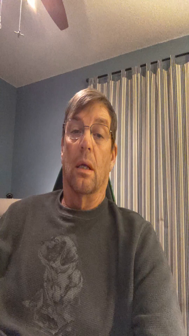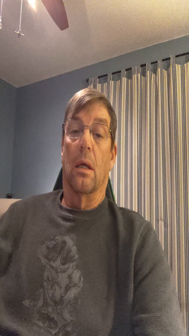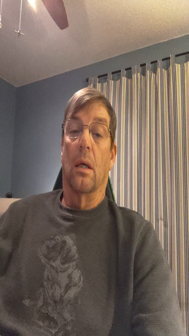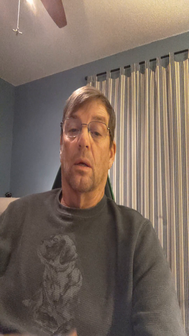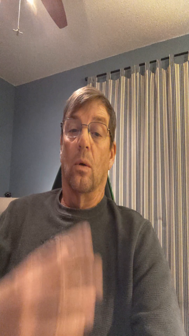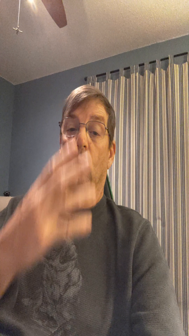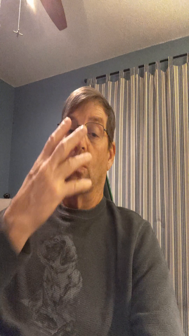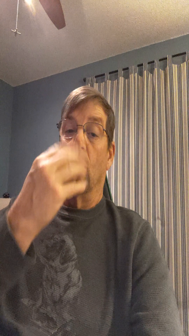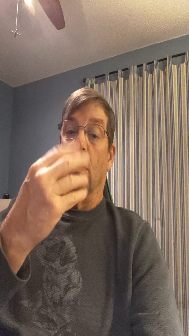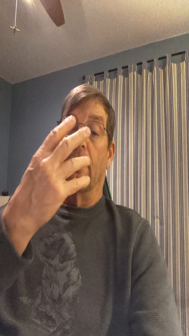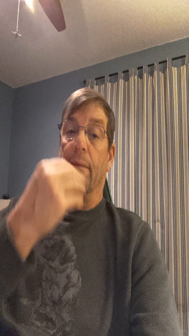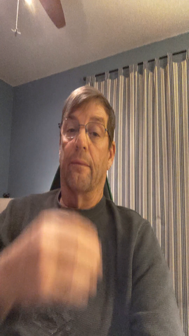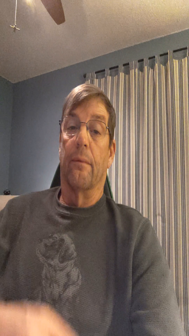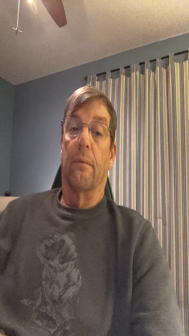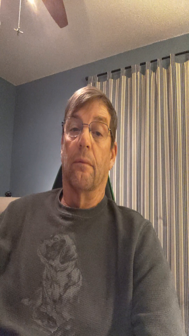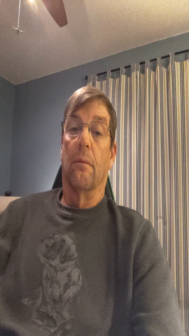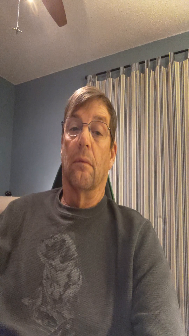wolf